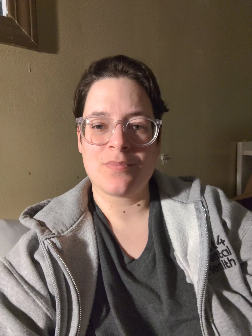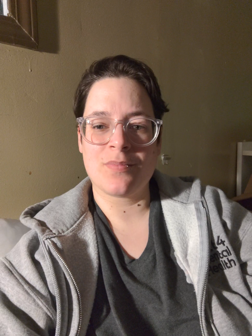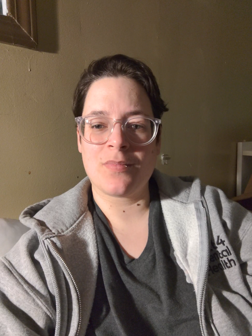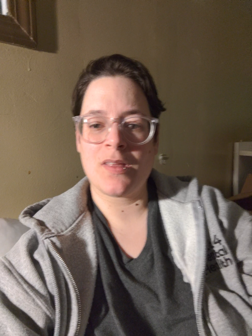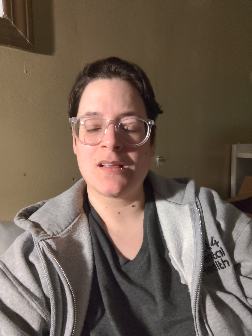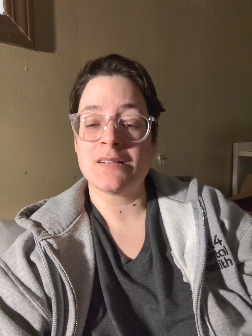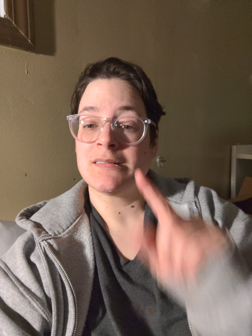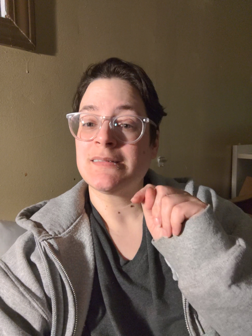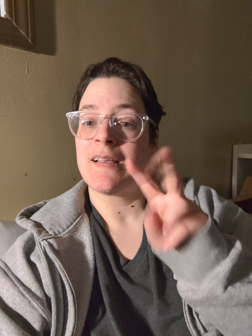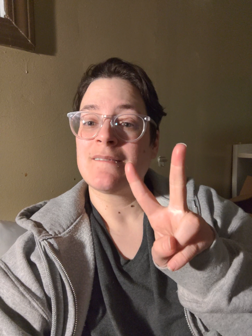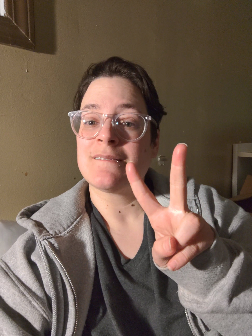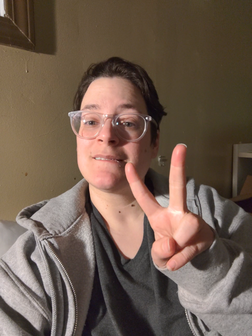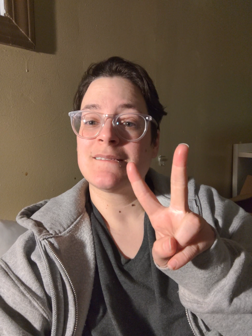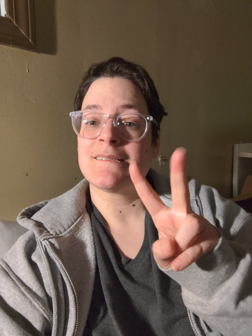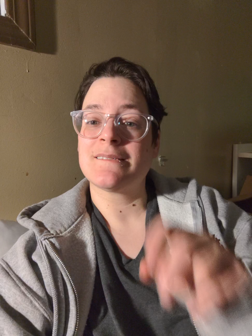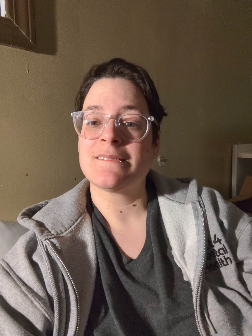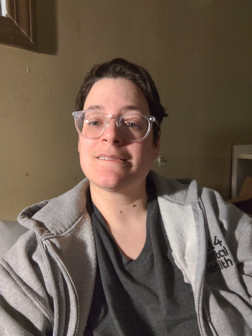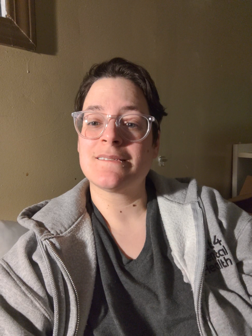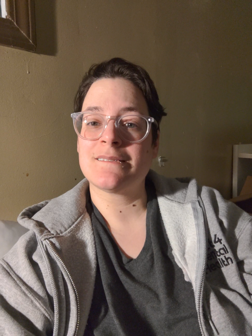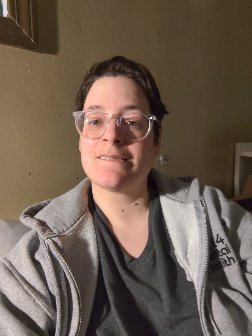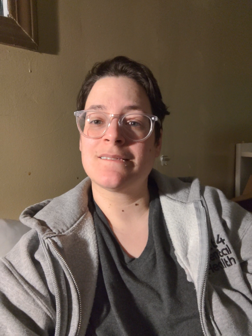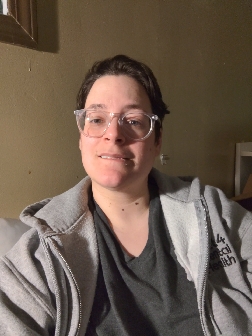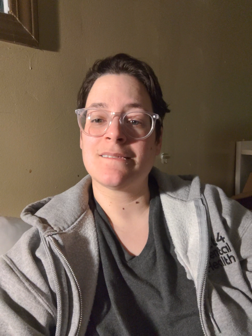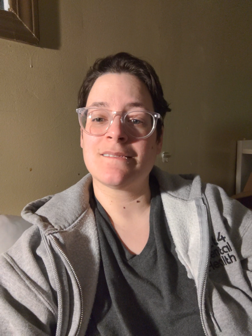TV